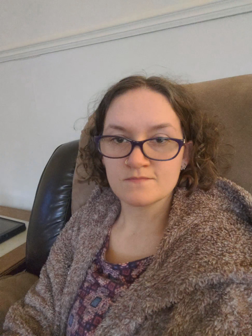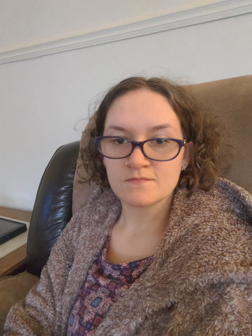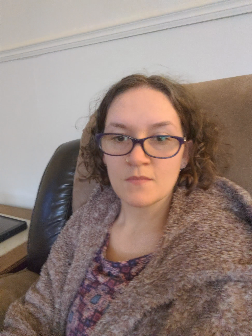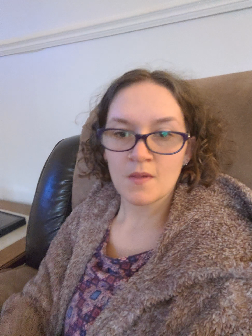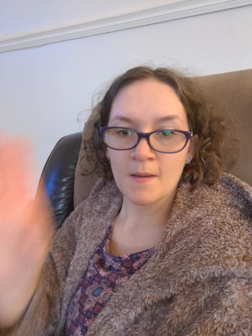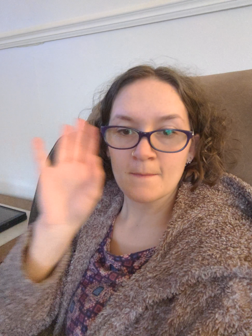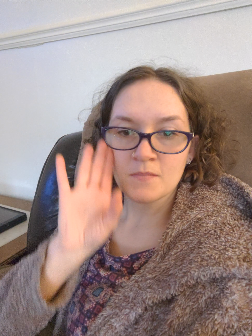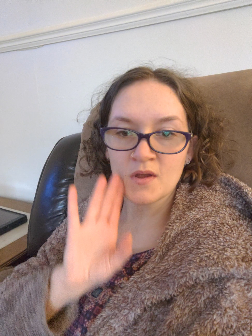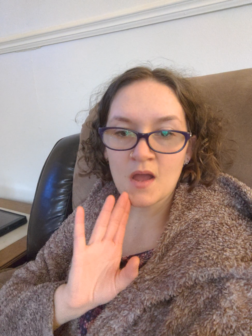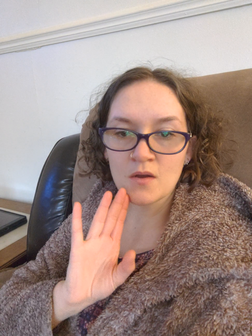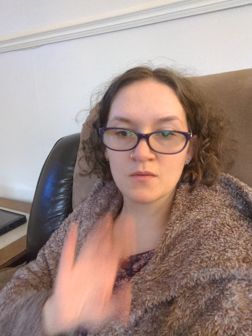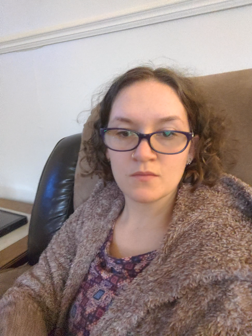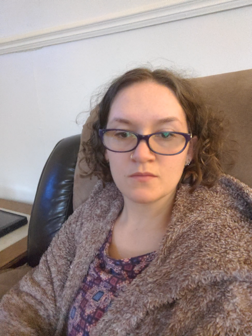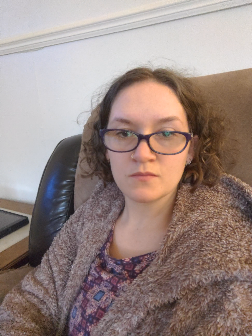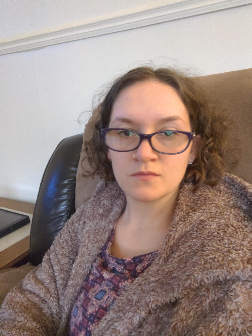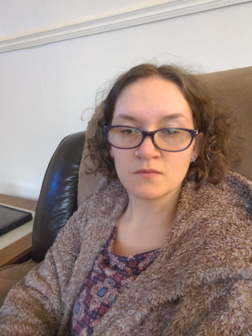brown